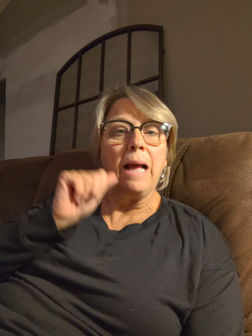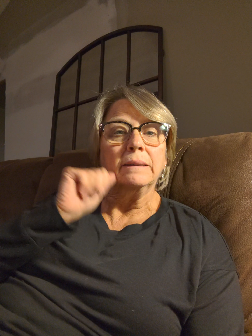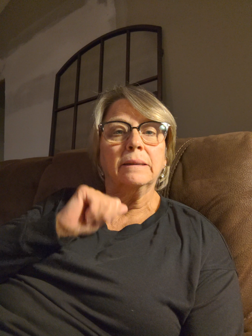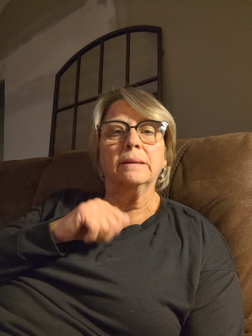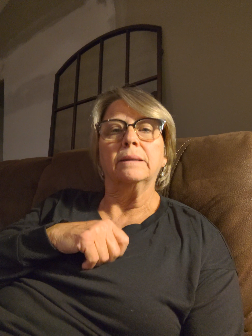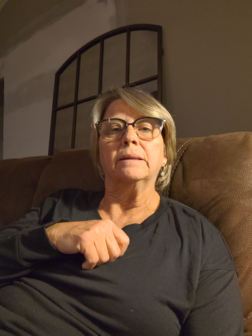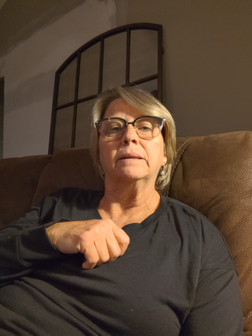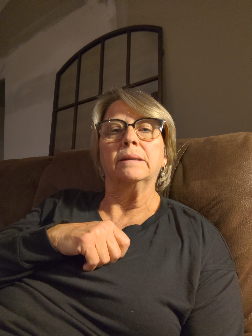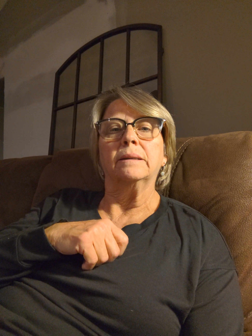aunt